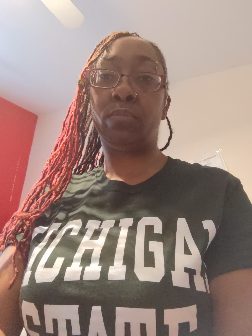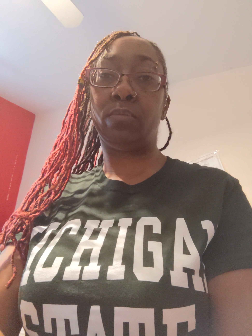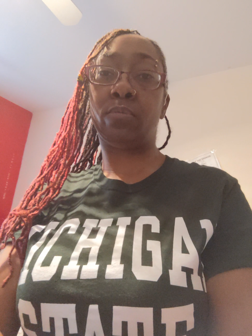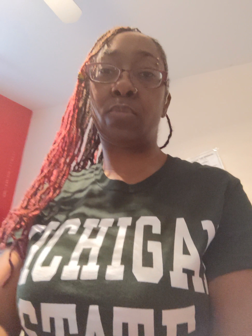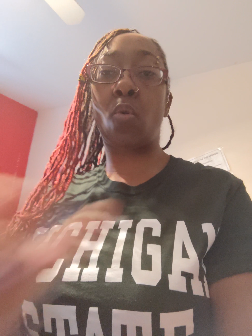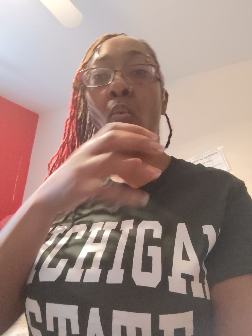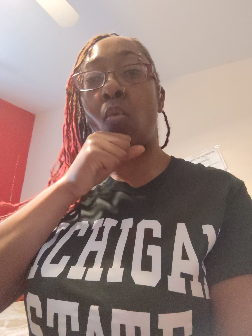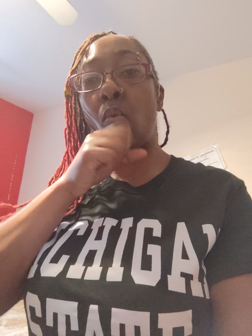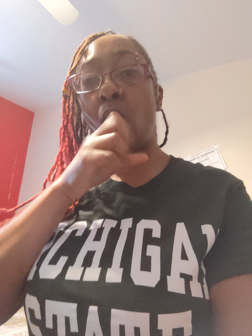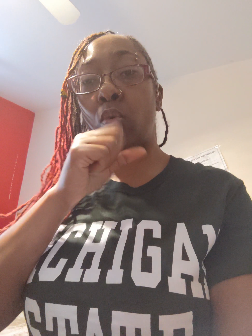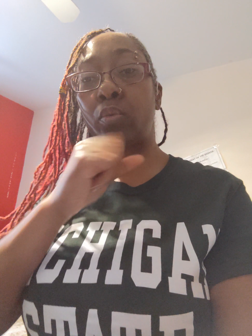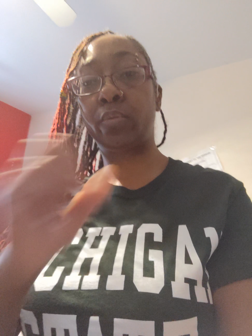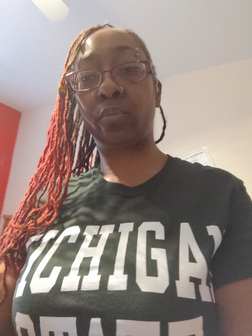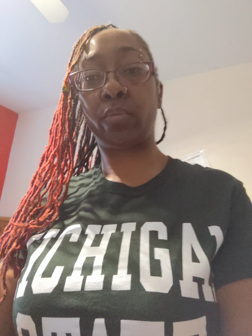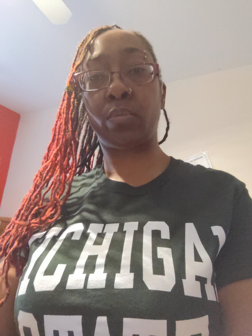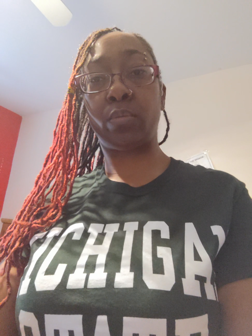orange